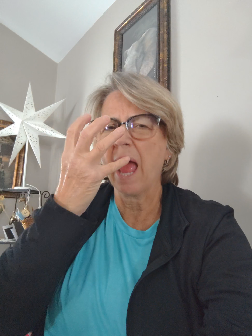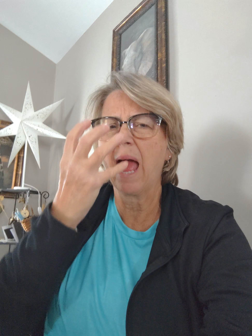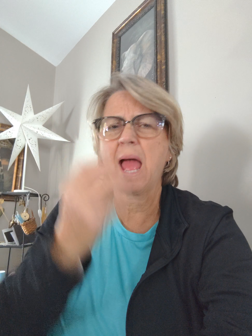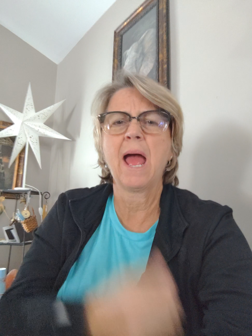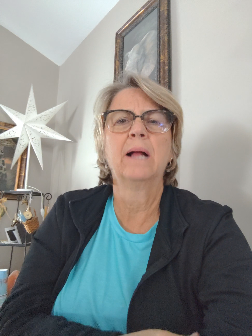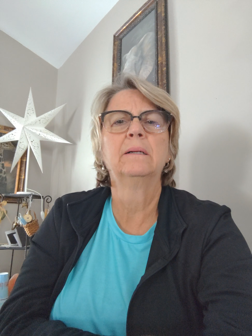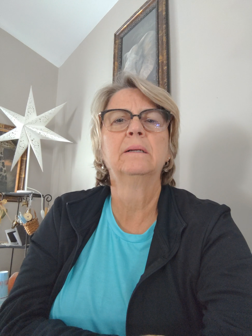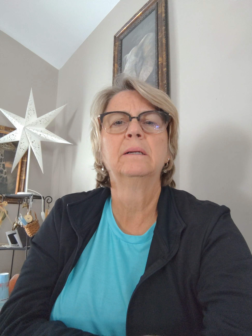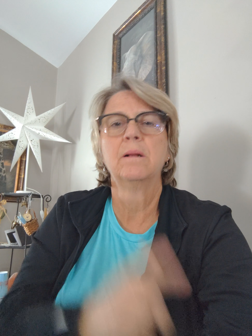mad